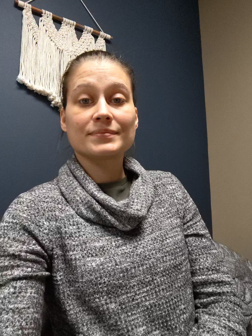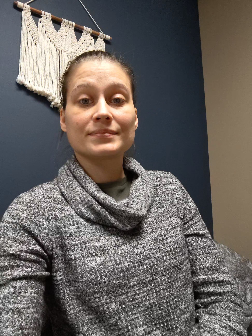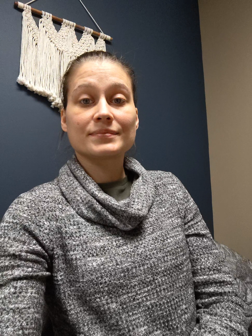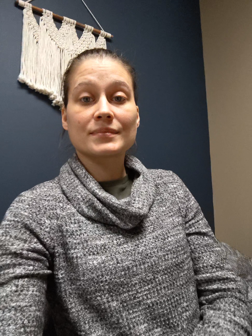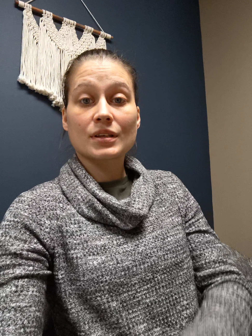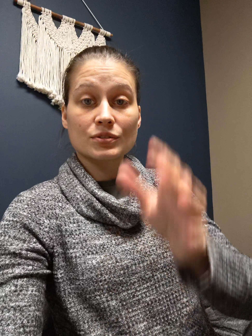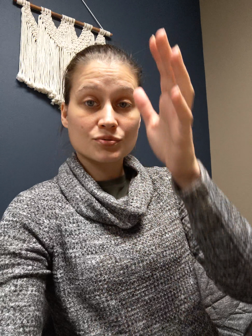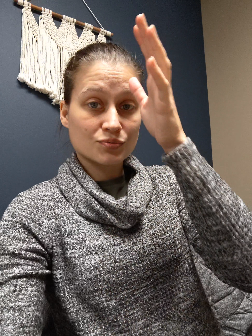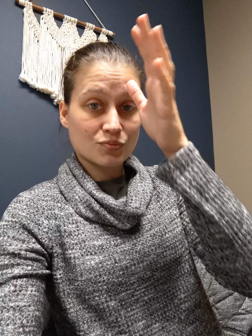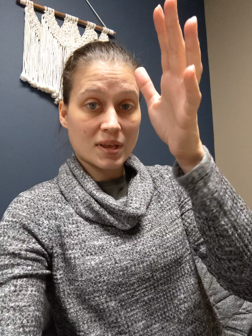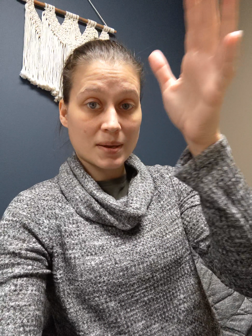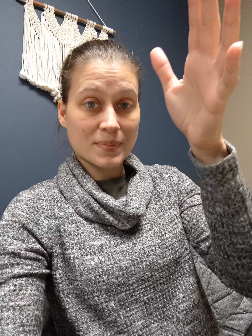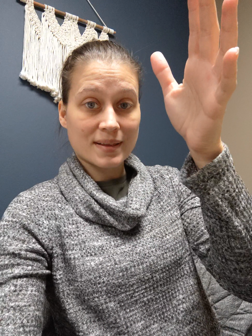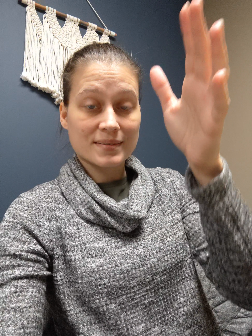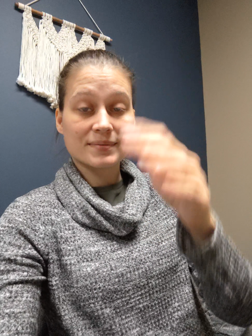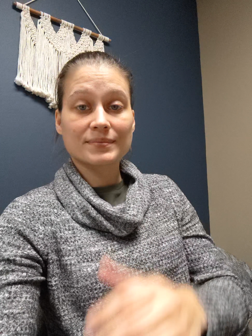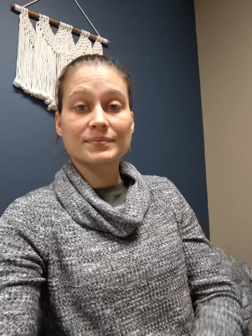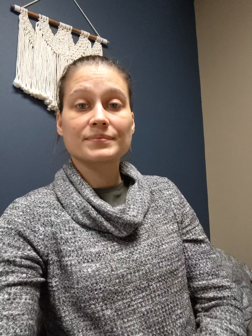grandpa